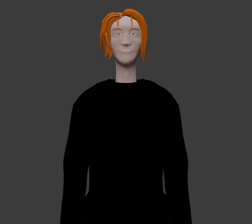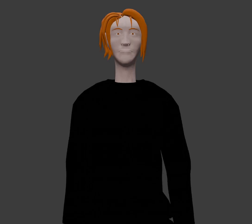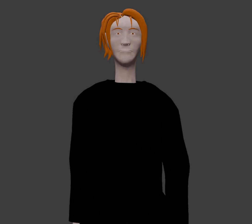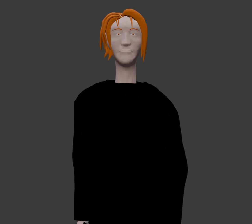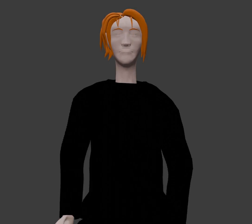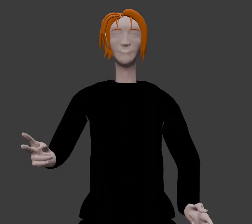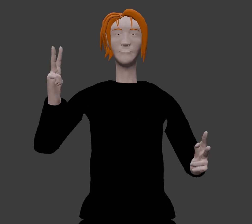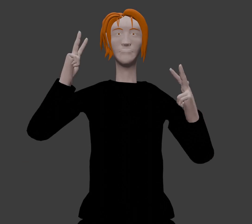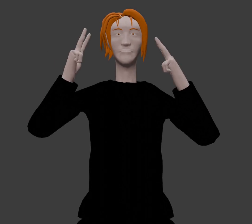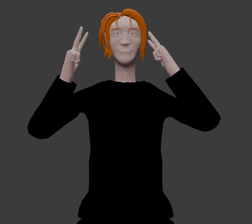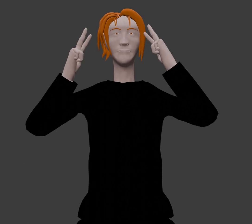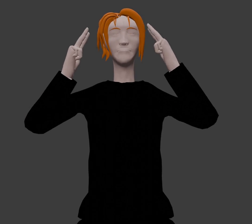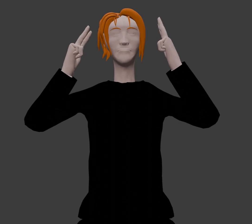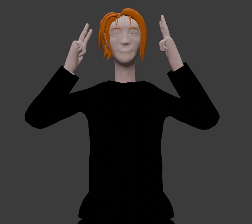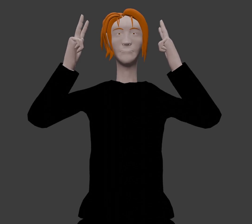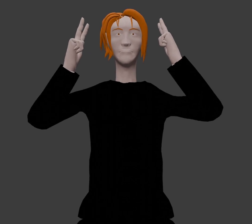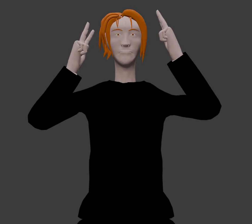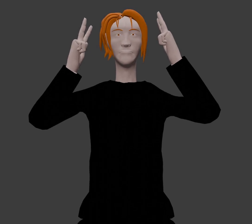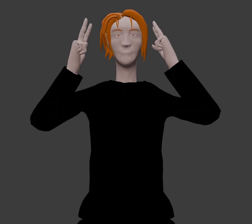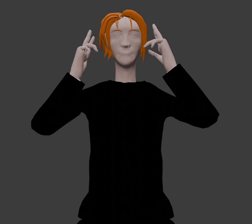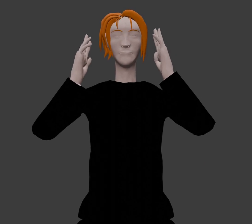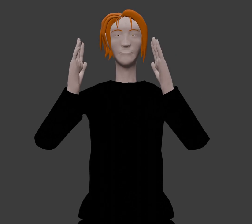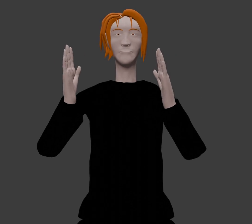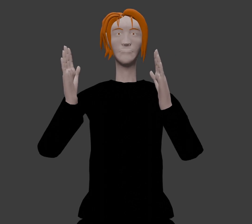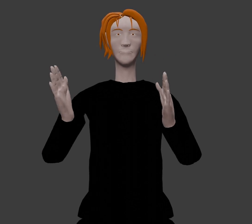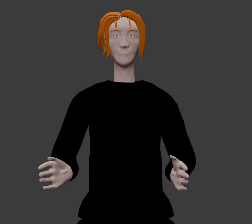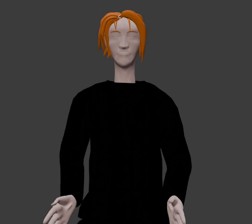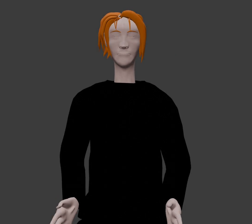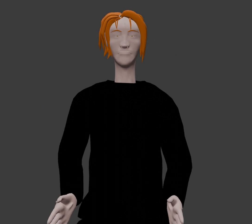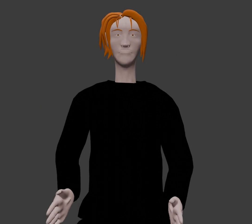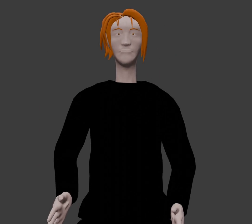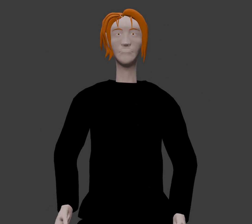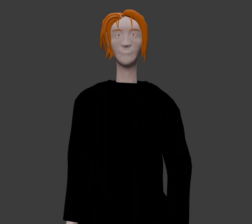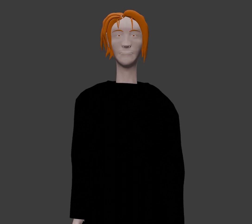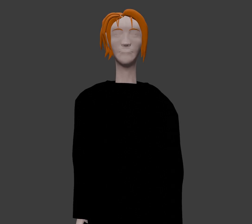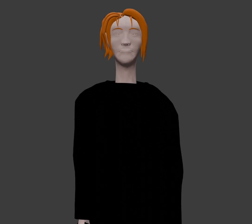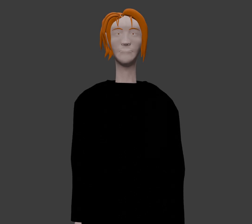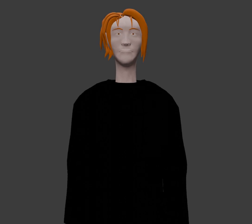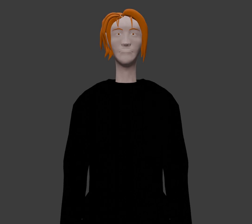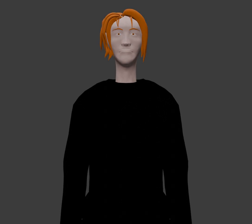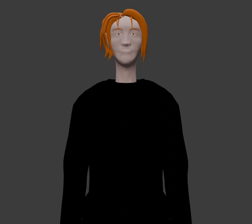Barber